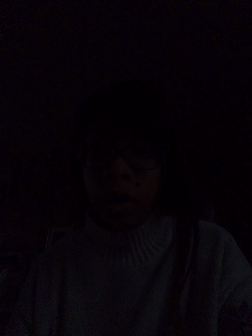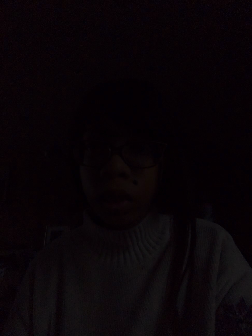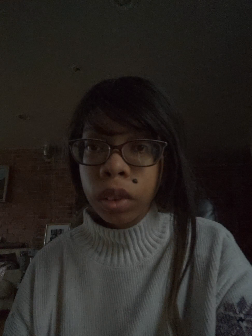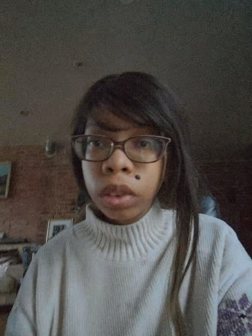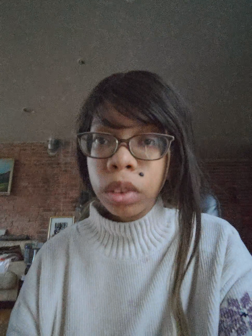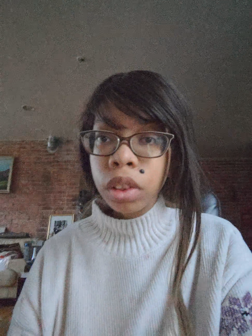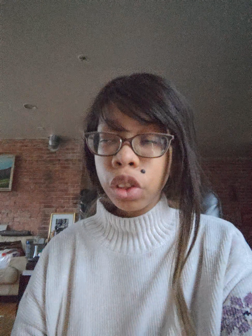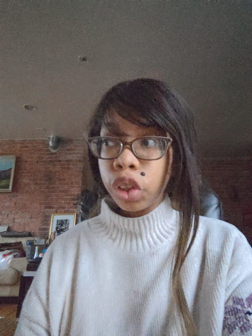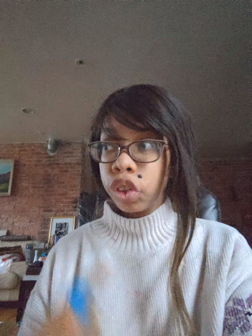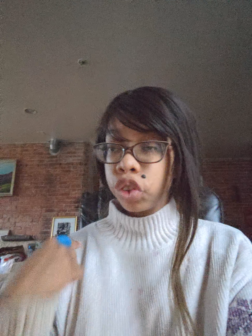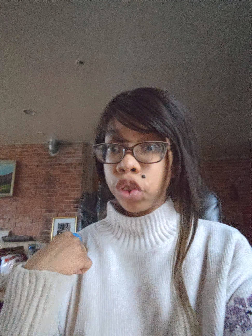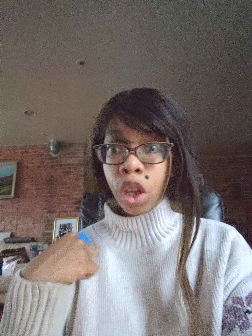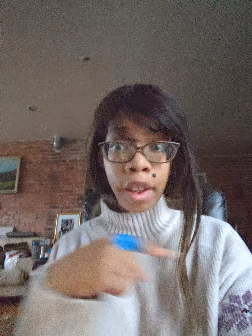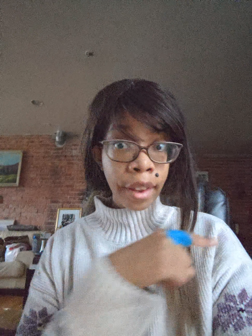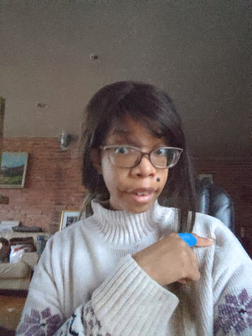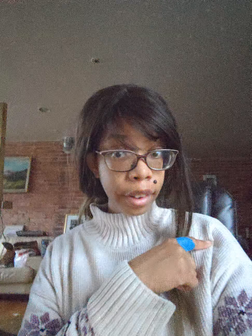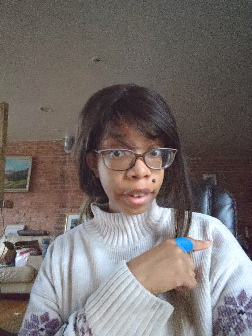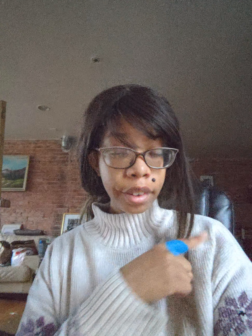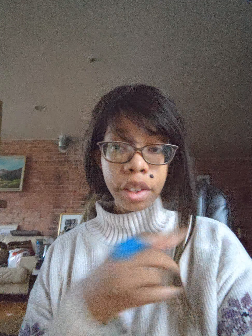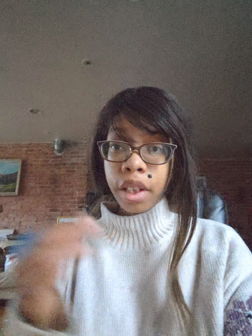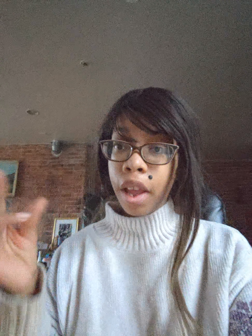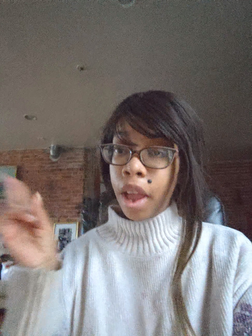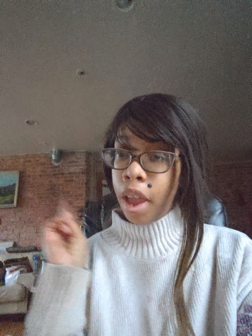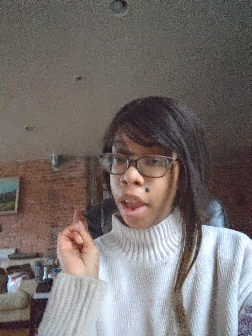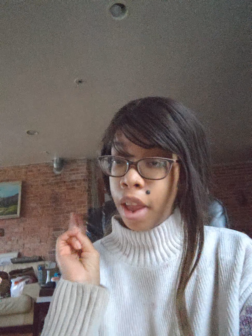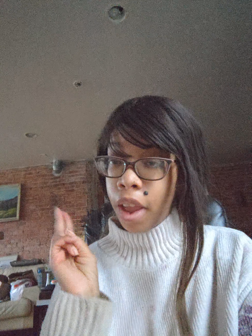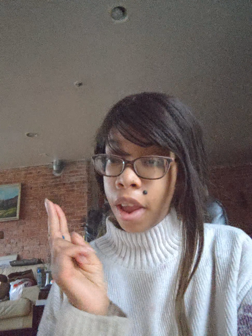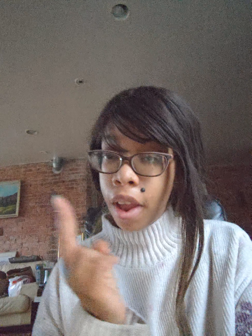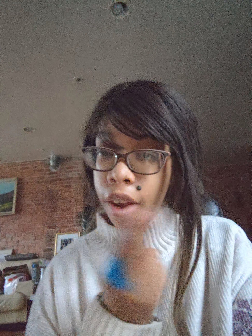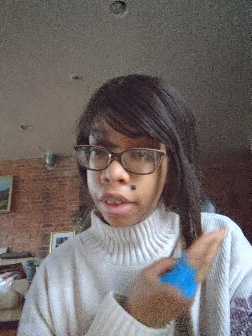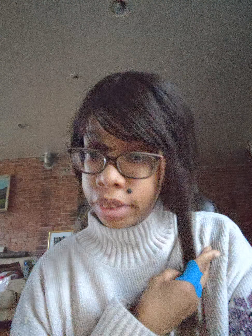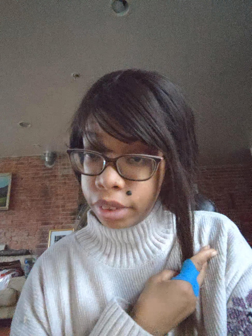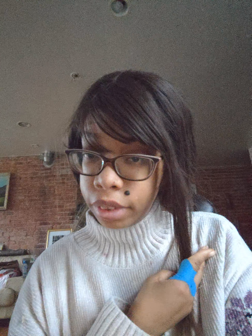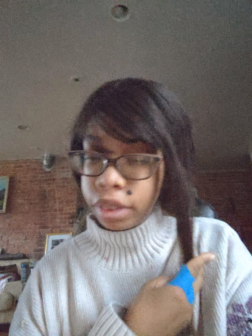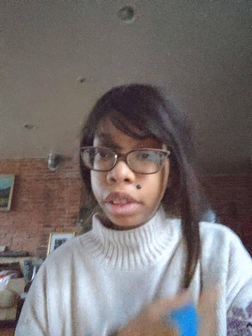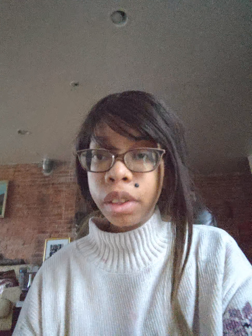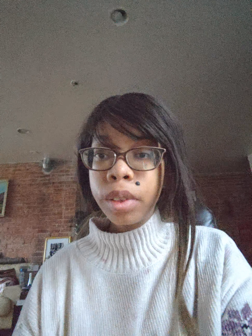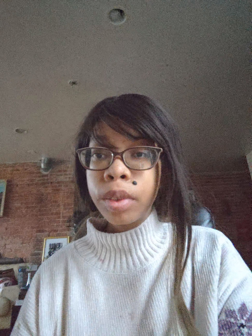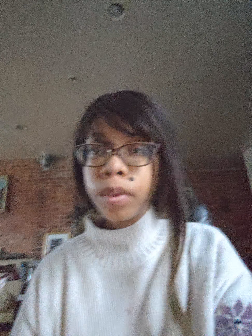we